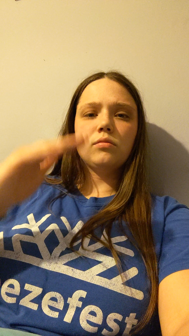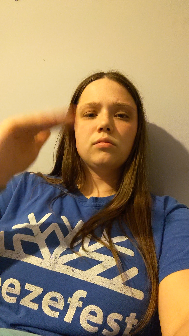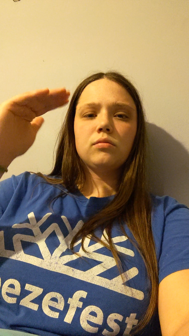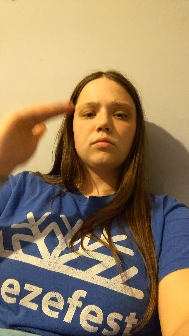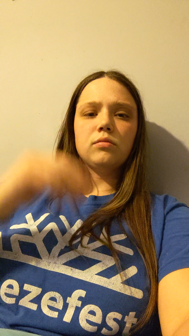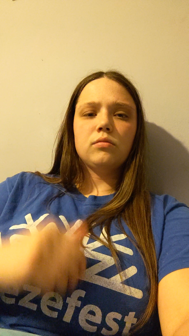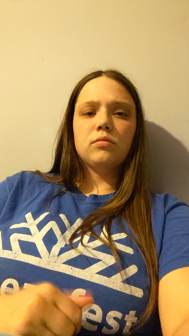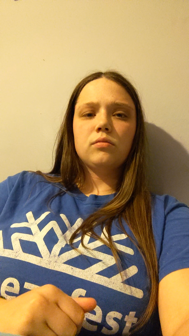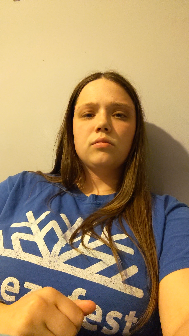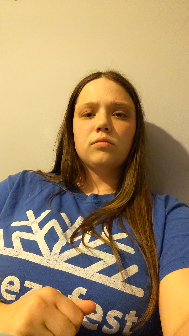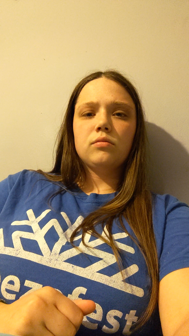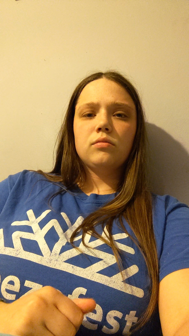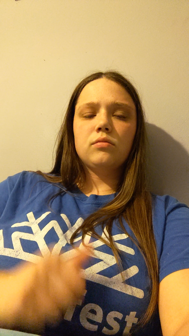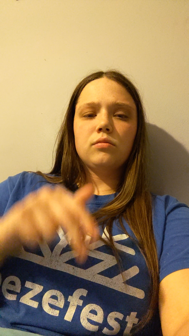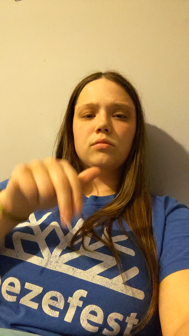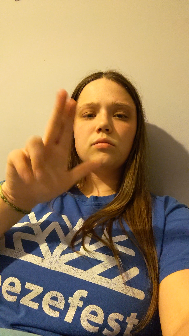lick